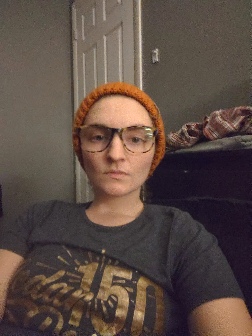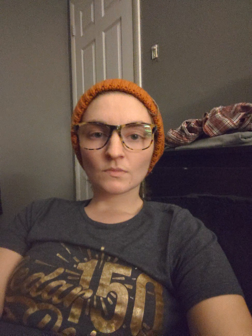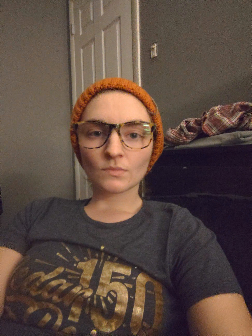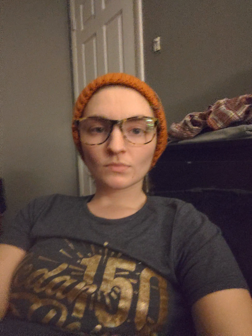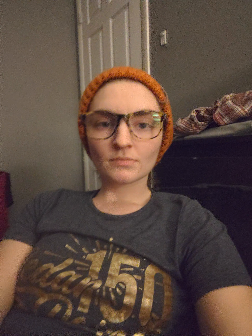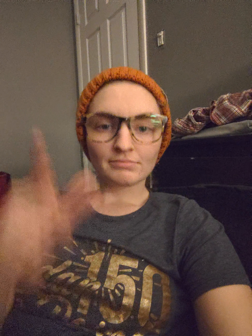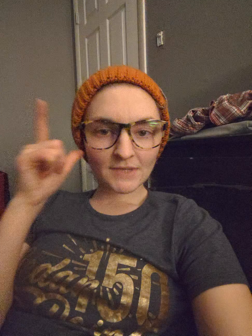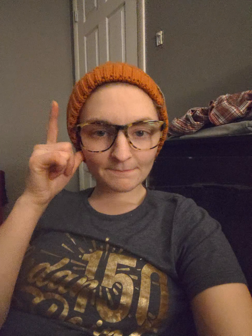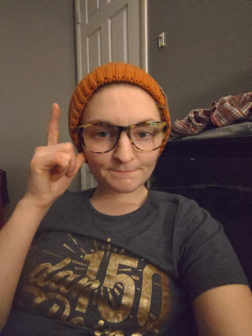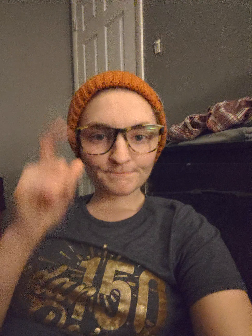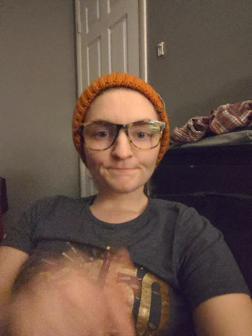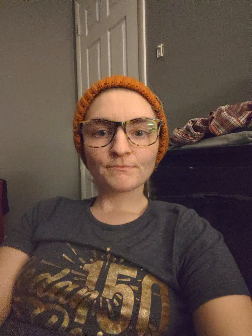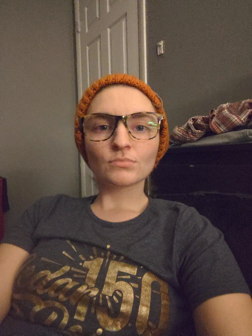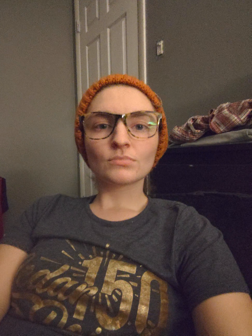listen